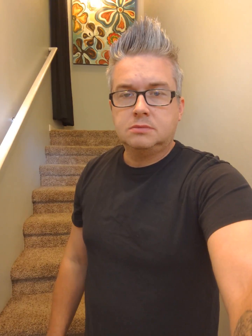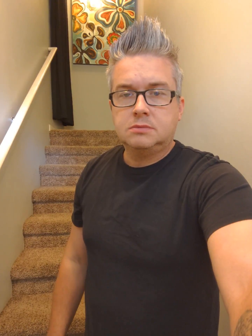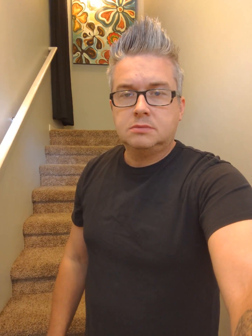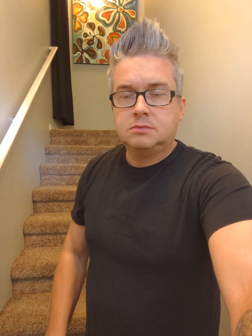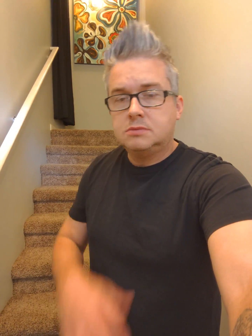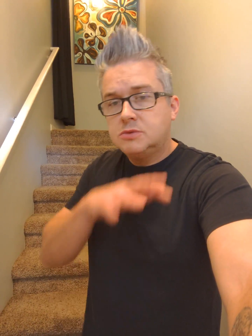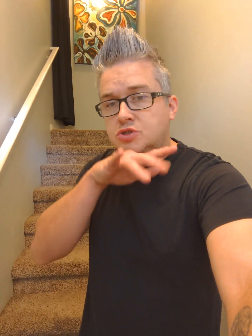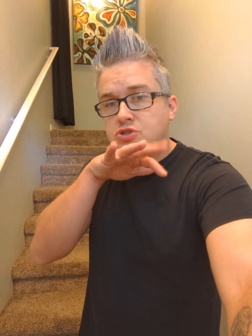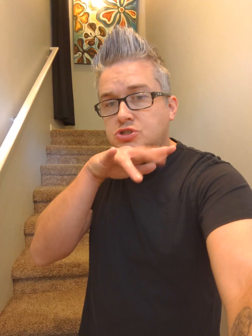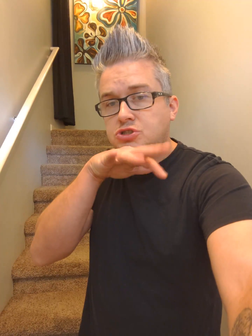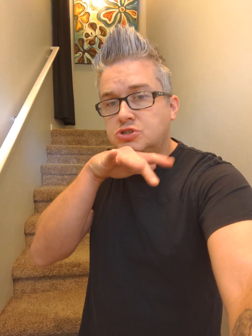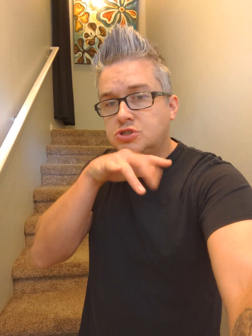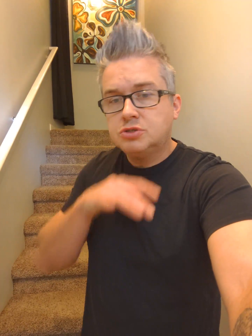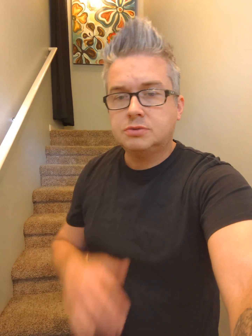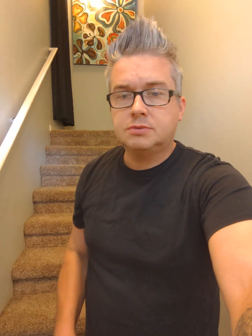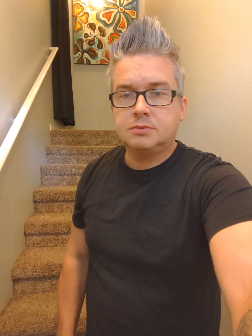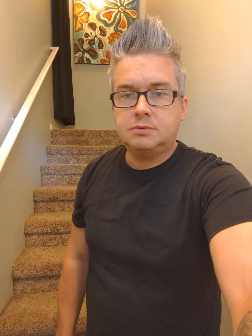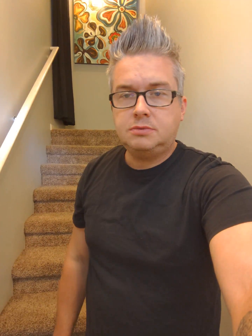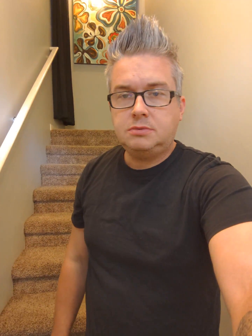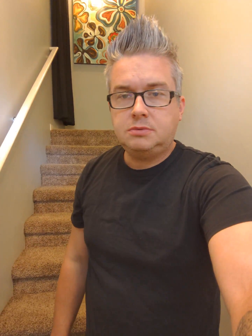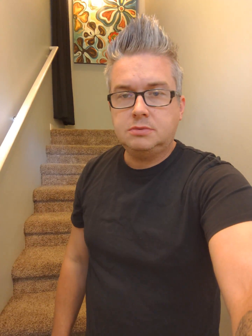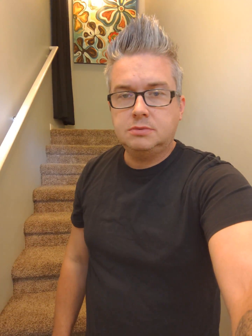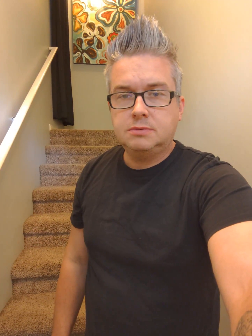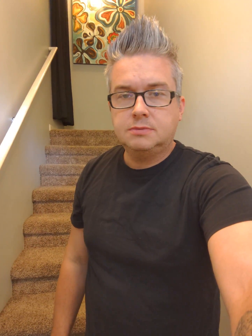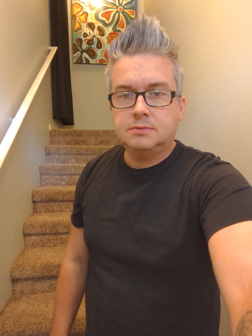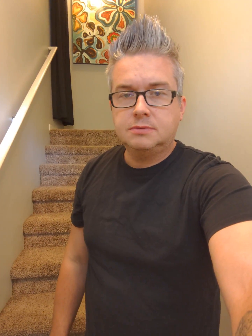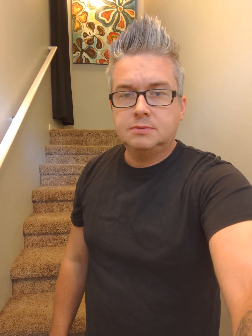naughty